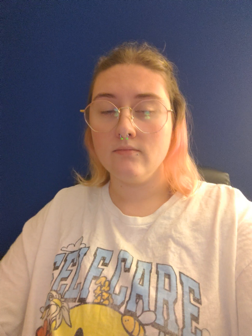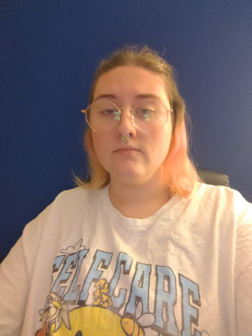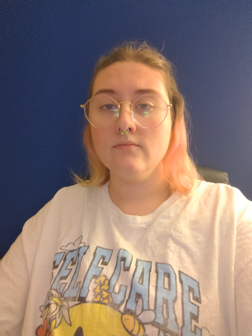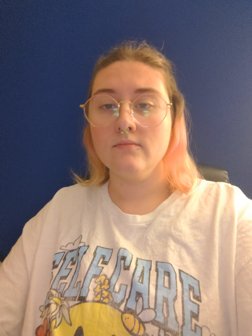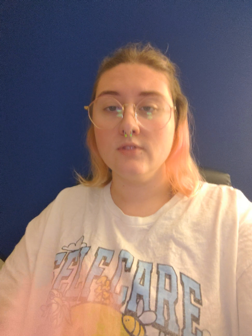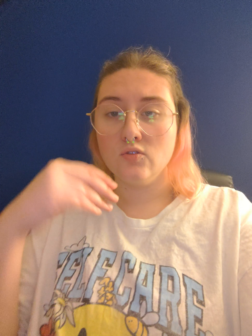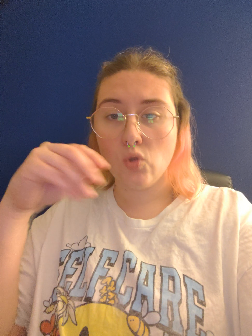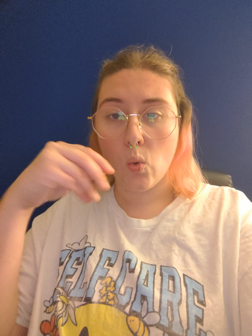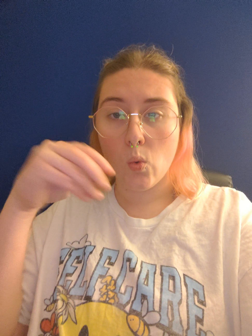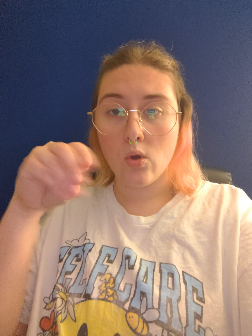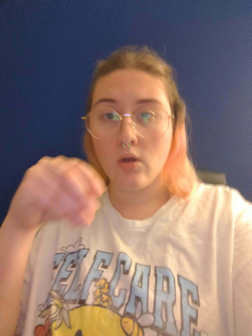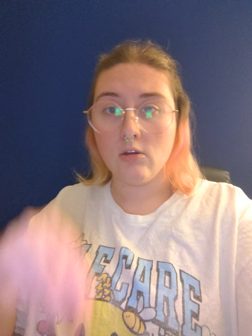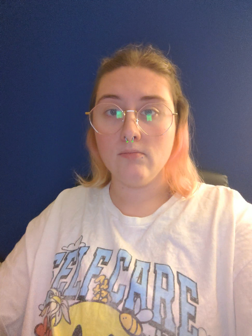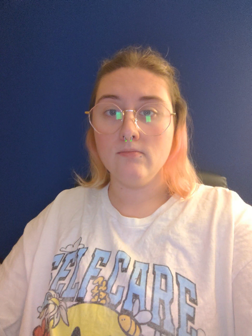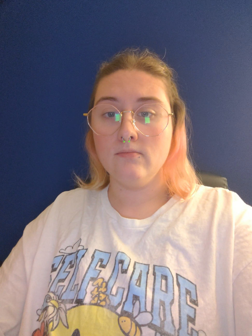store